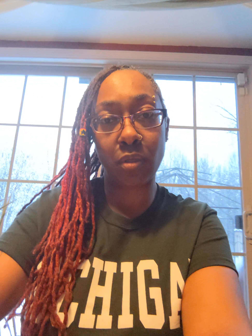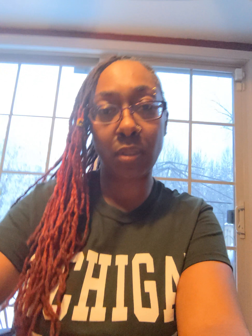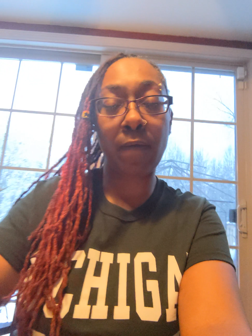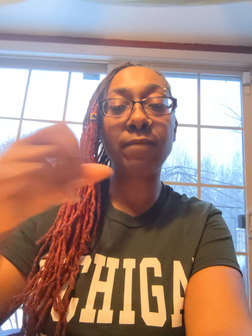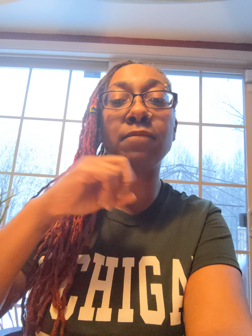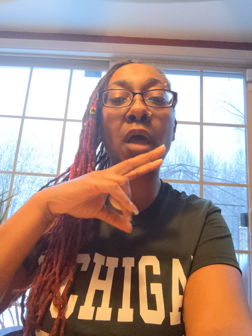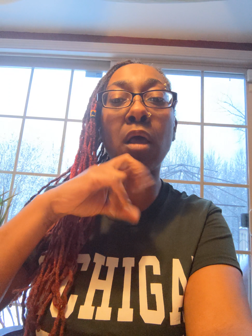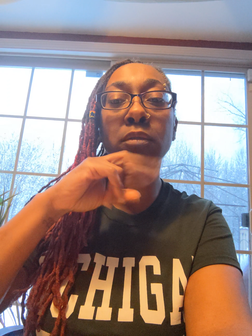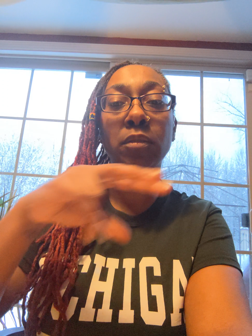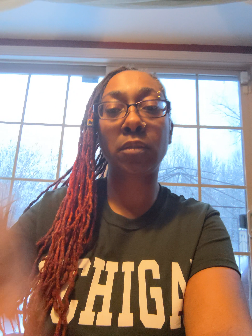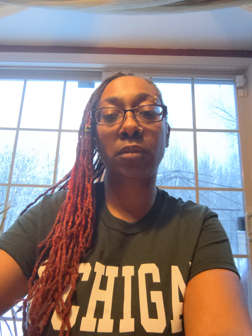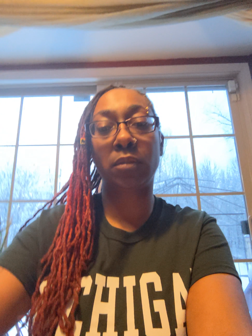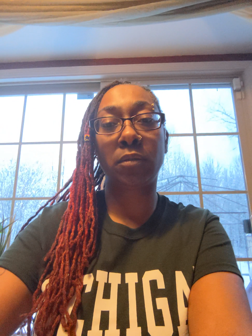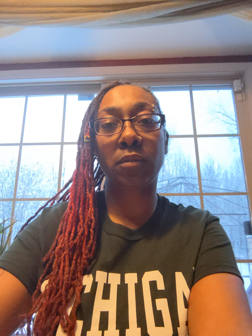frog